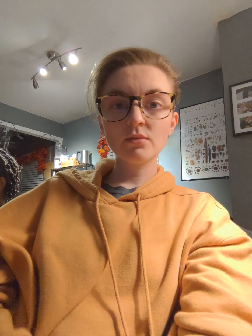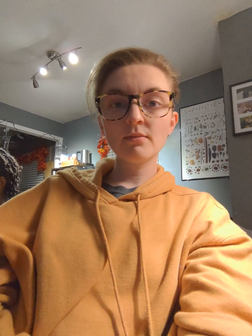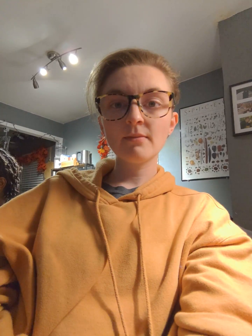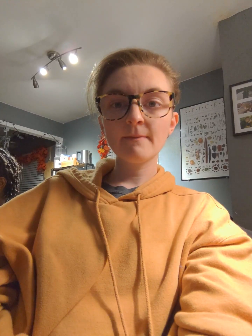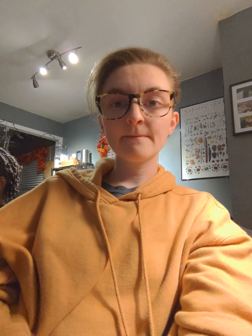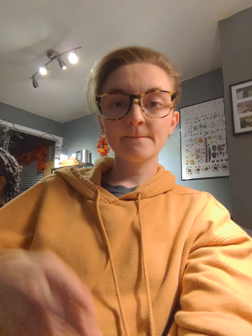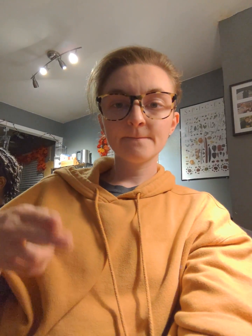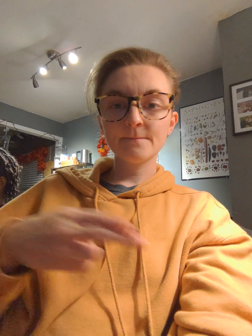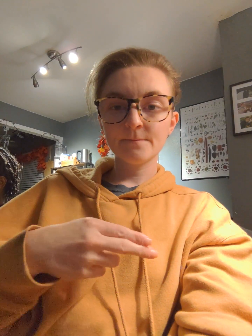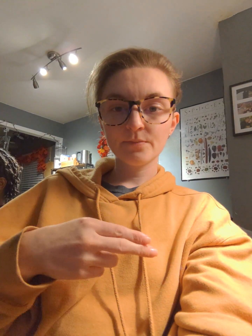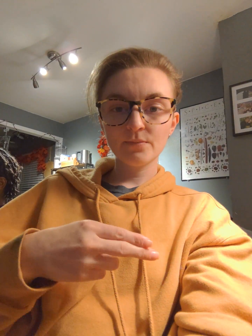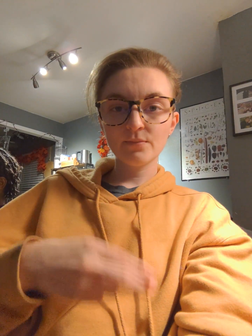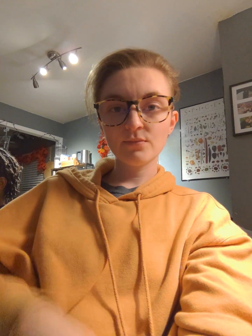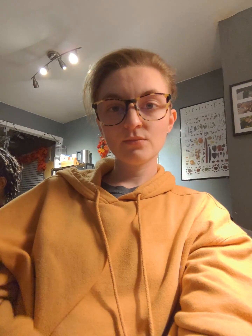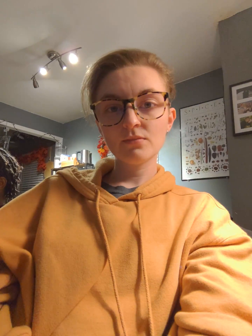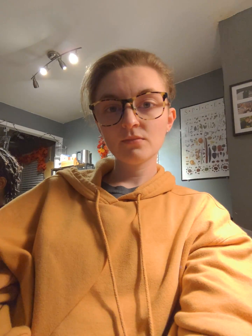belt